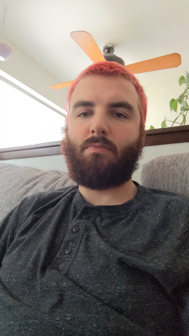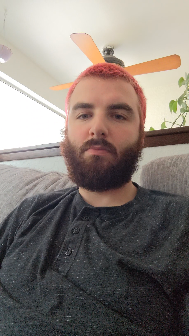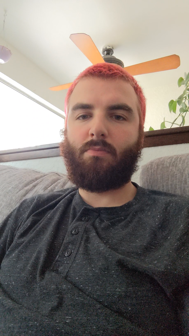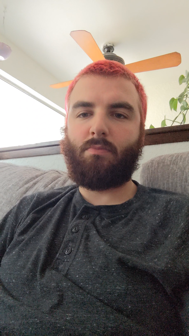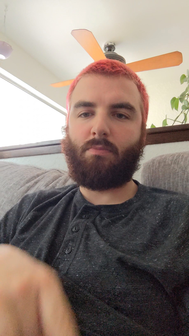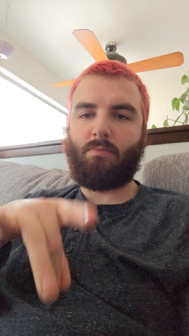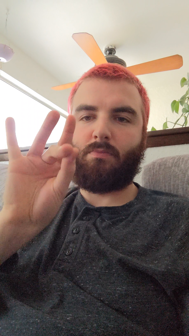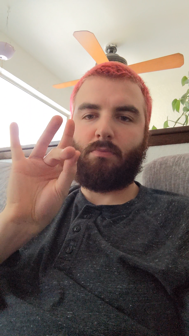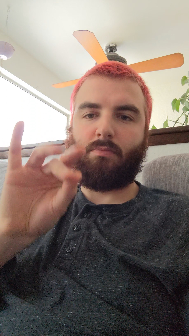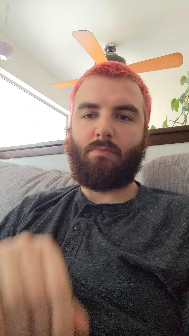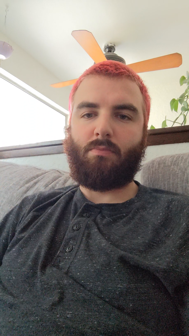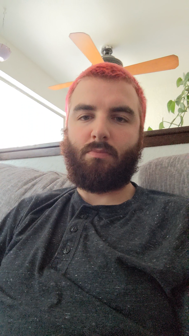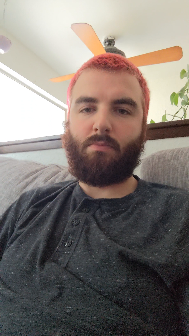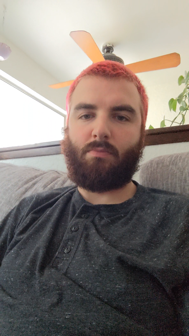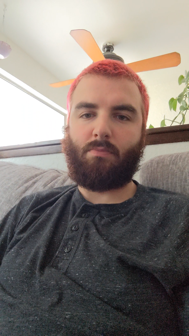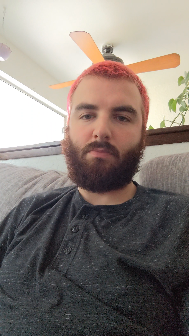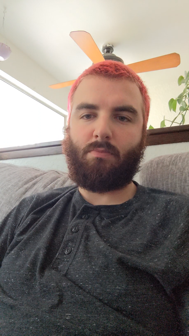pick